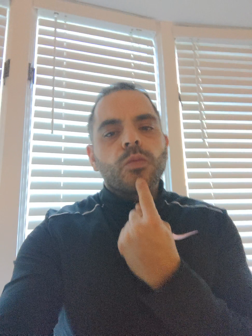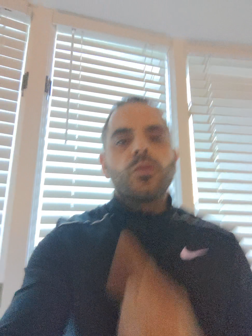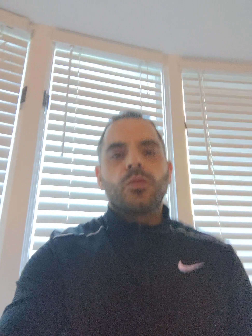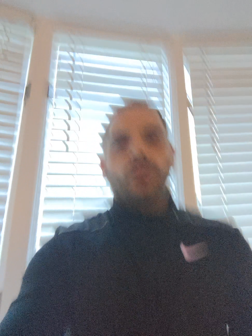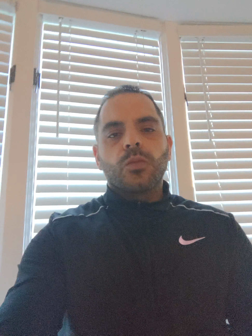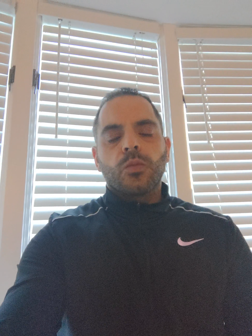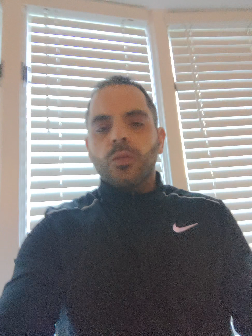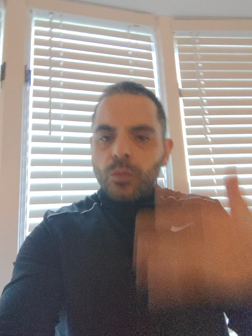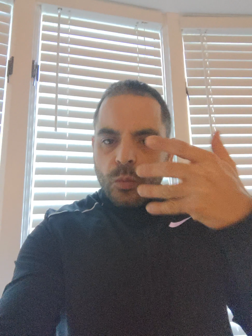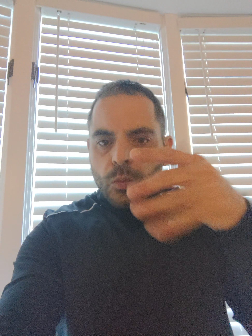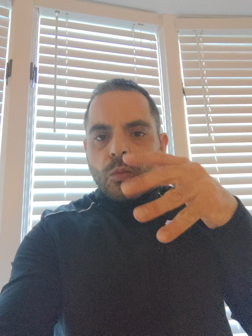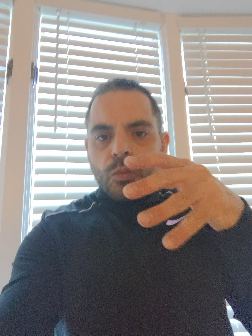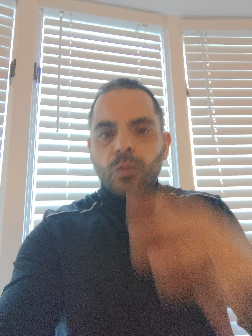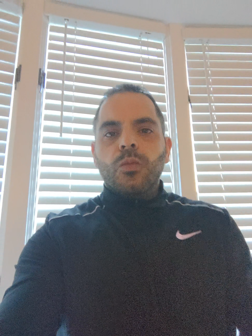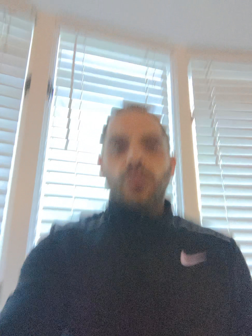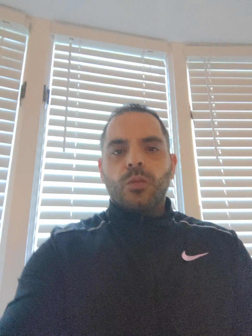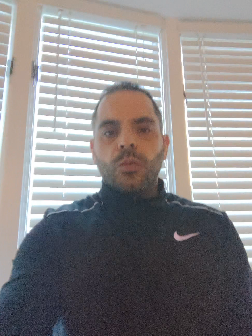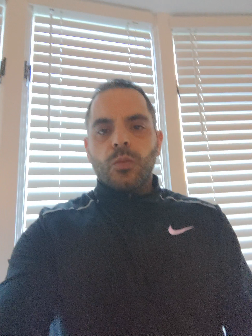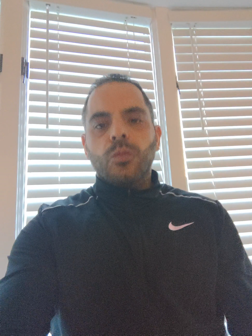finish